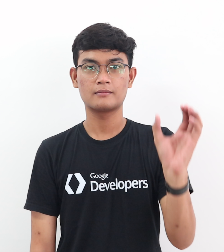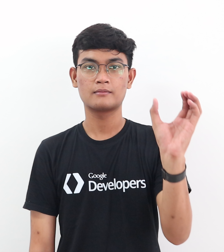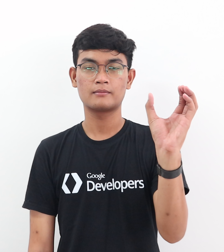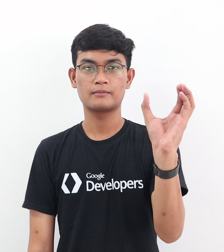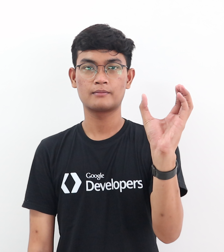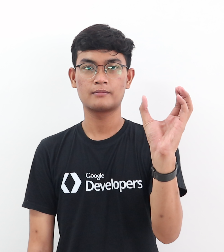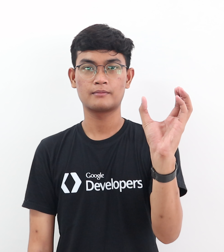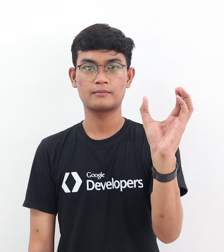U